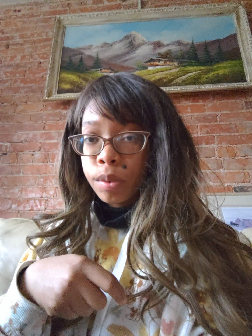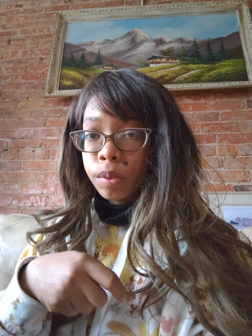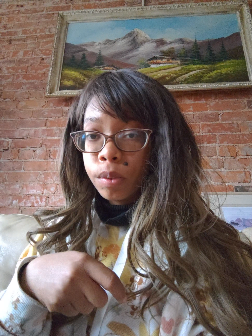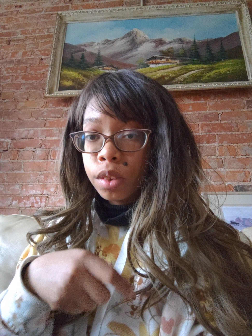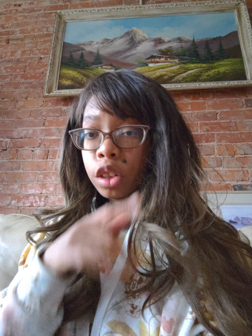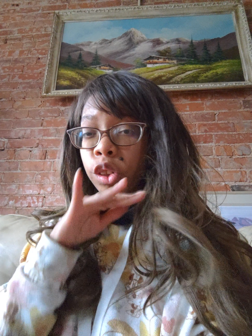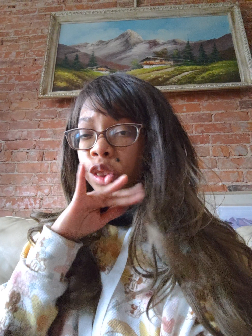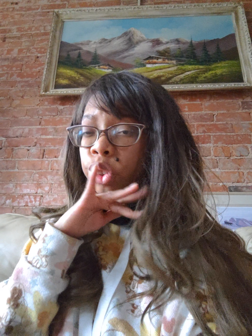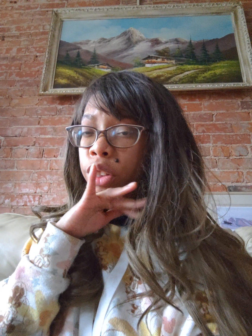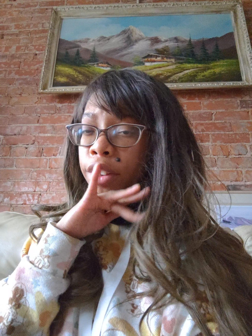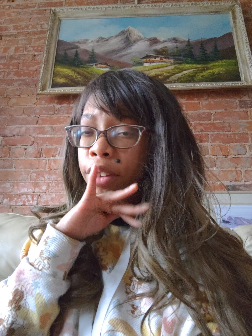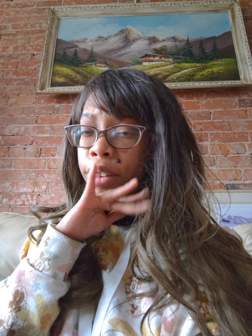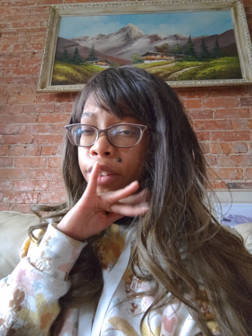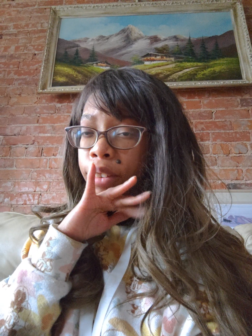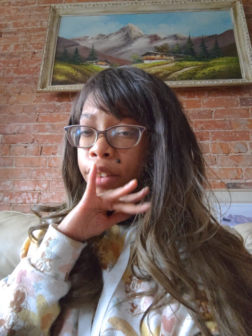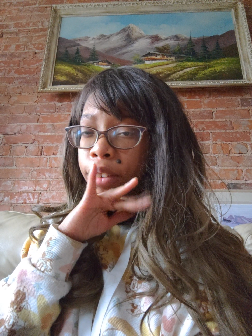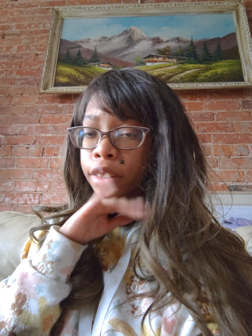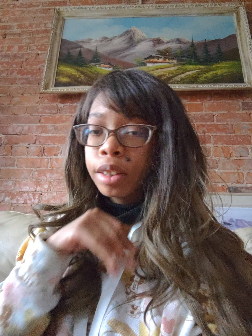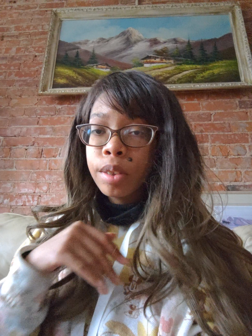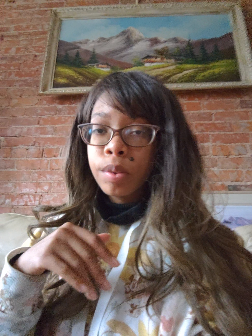dirty